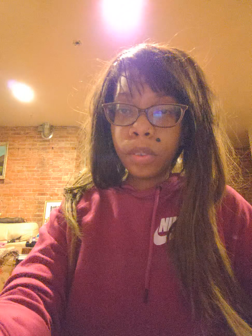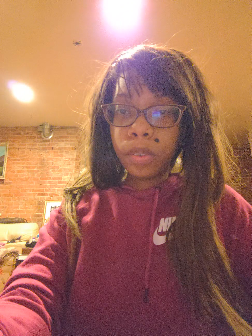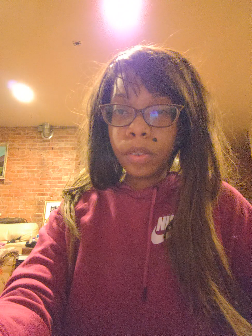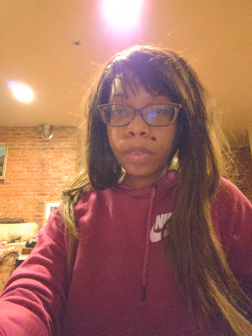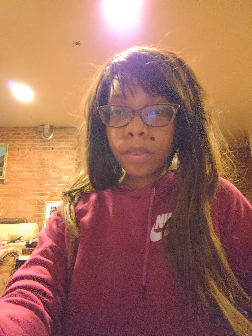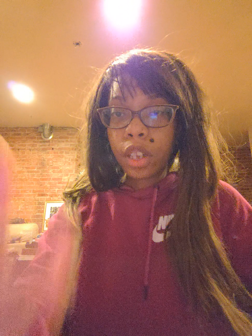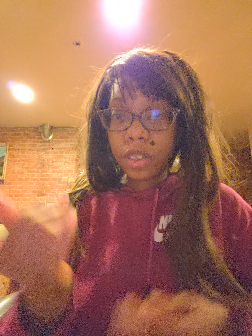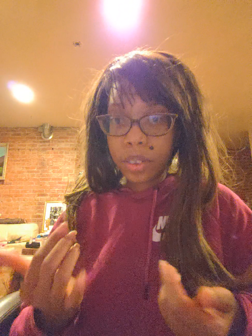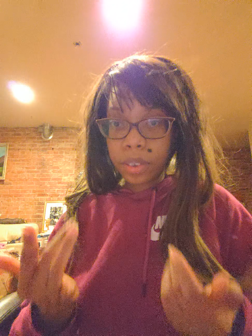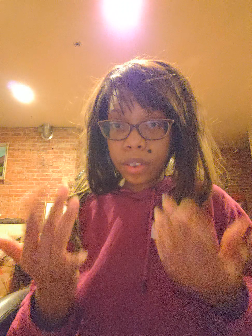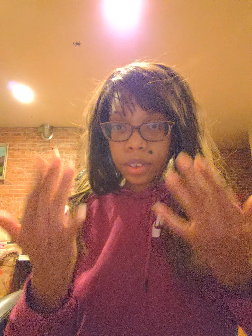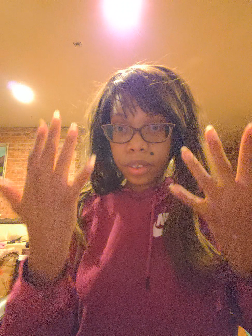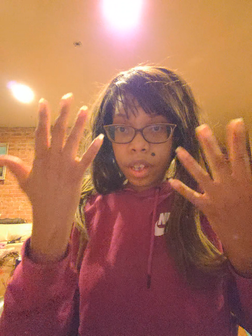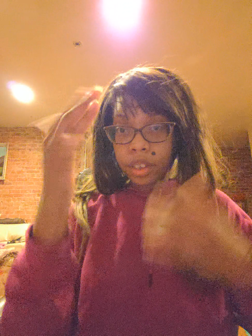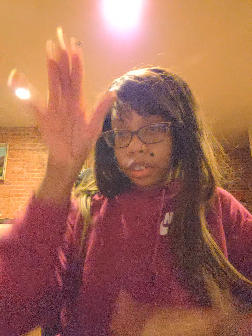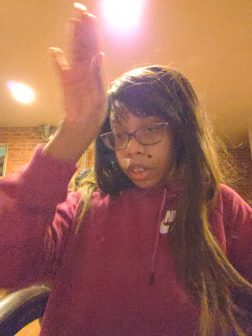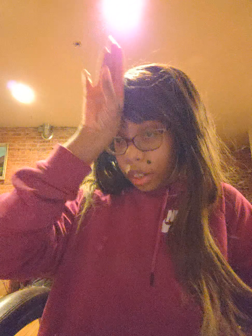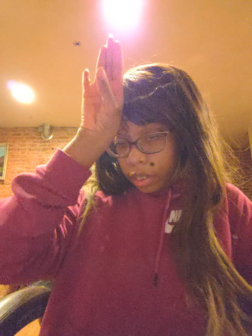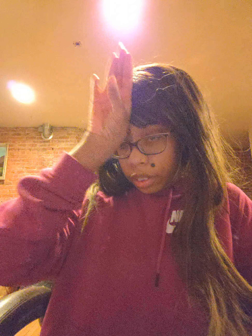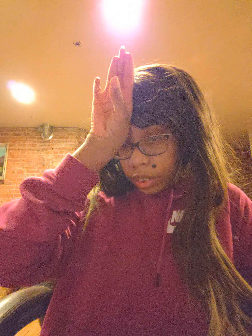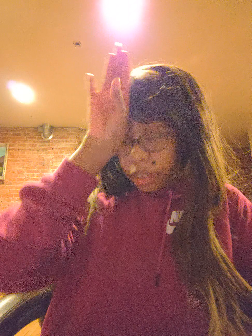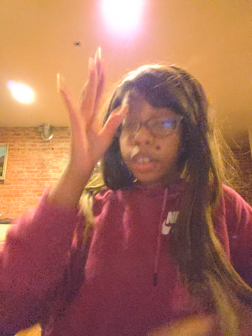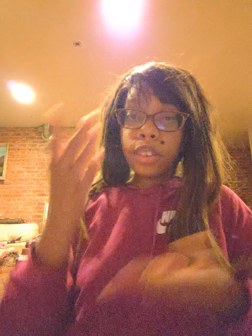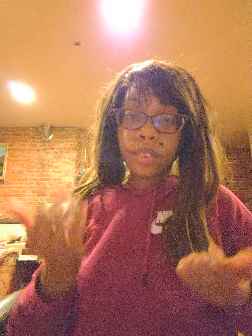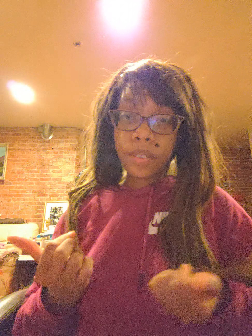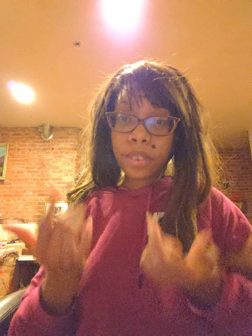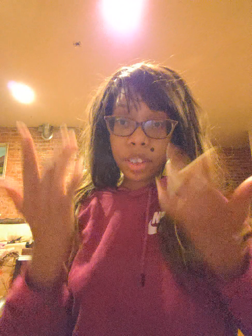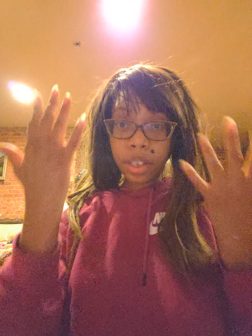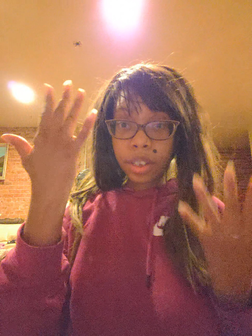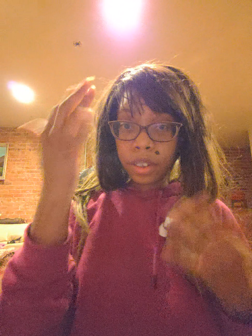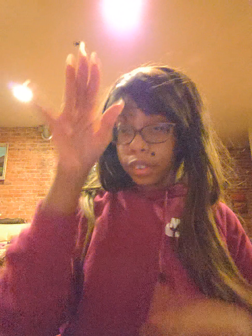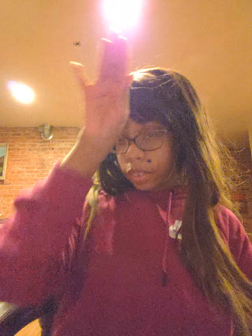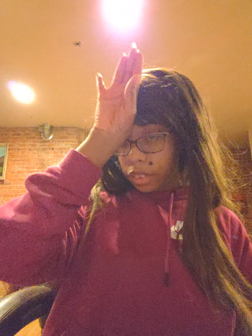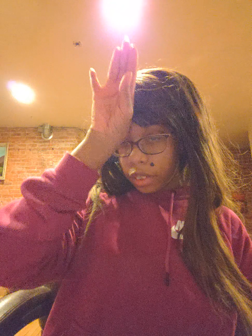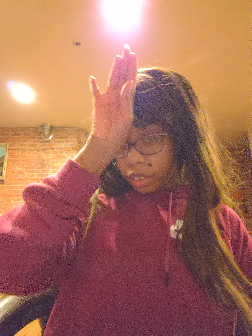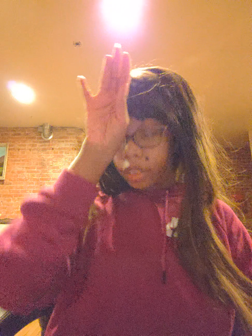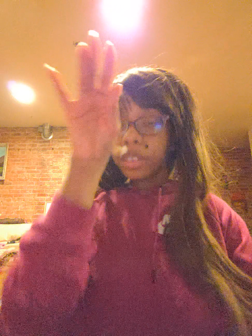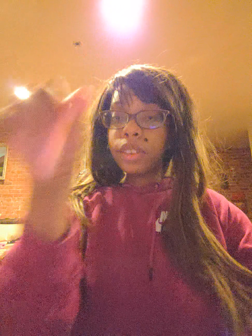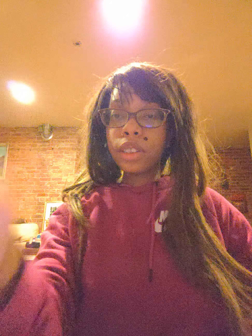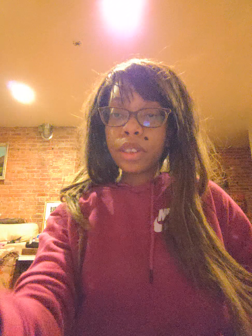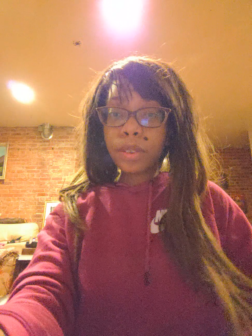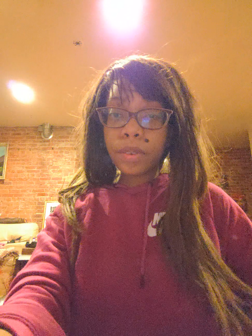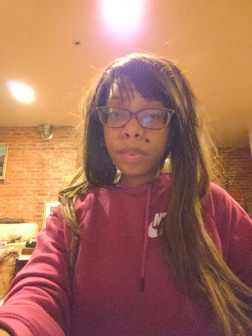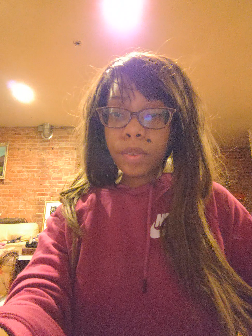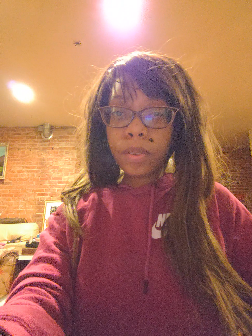fireman